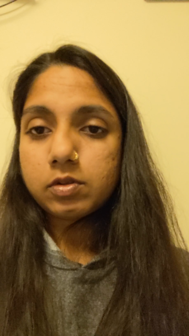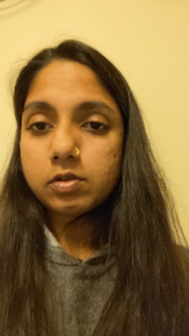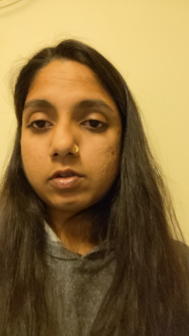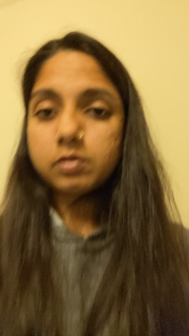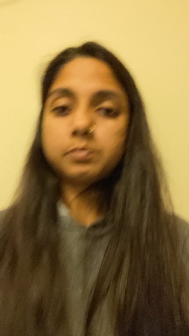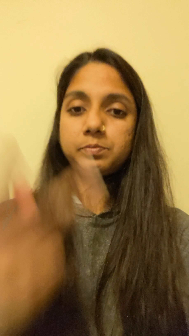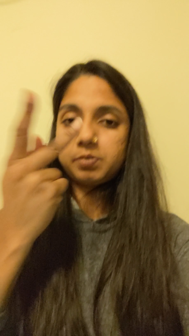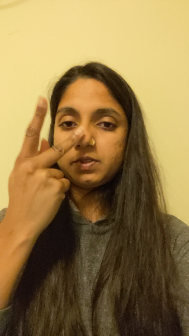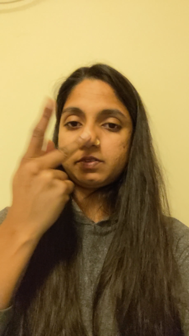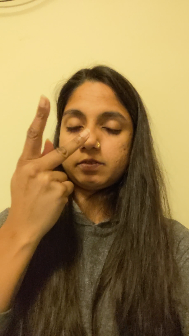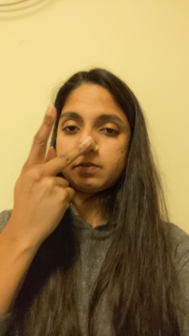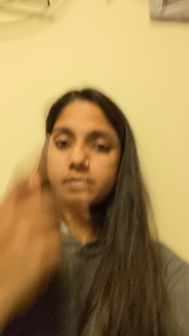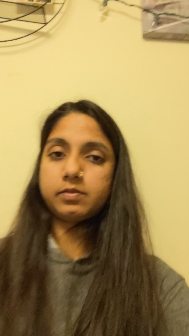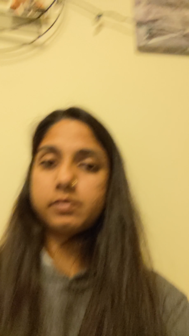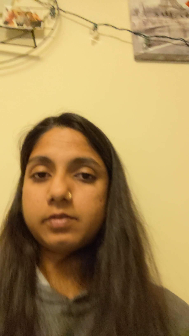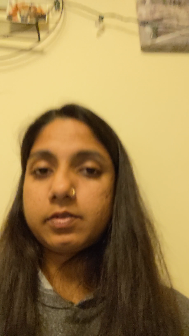penis